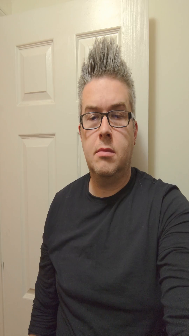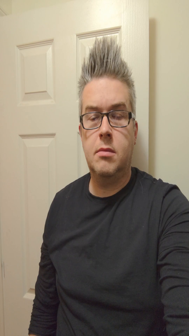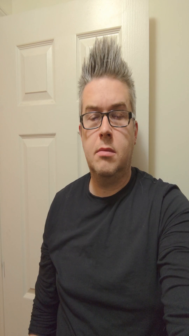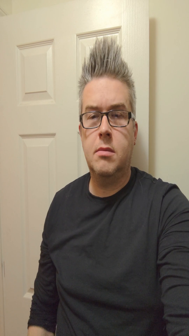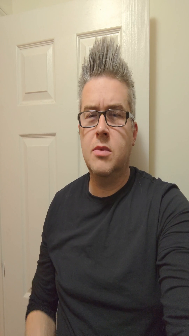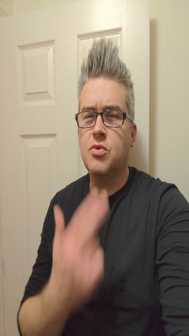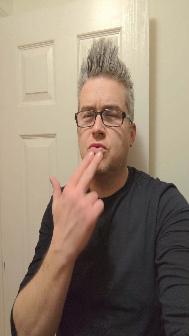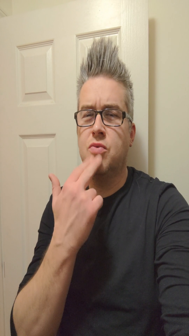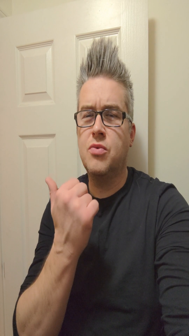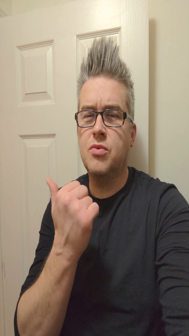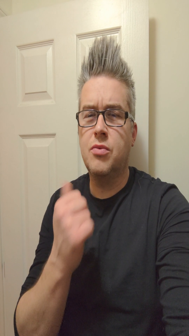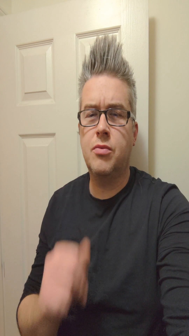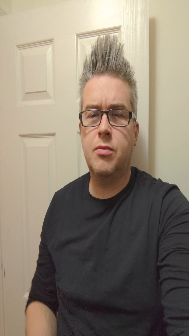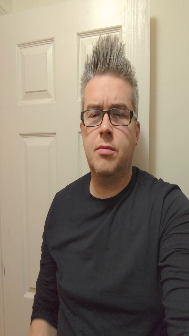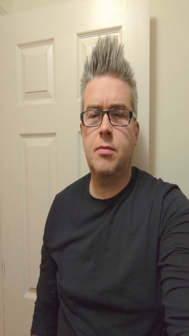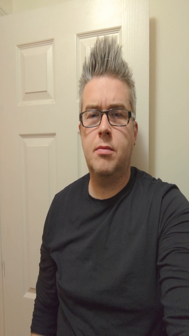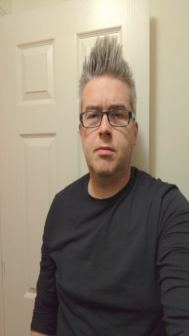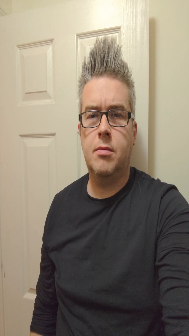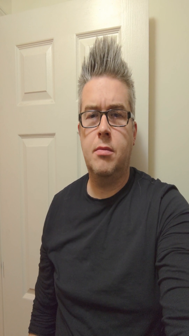cute